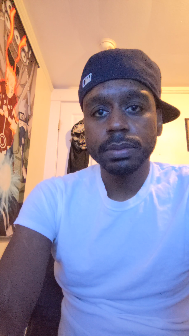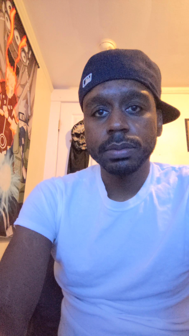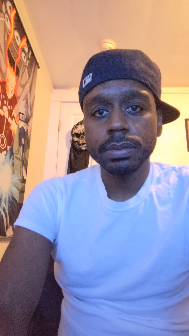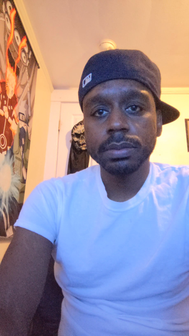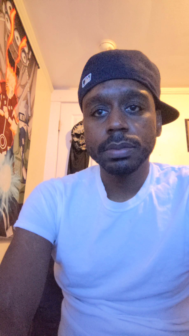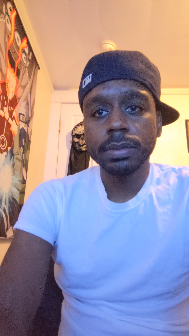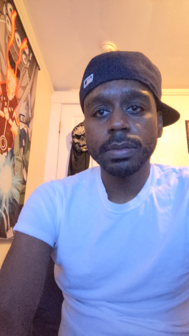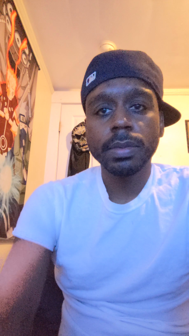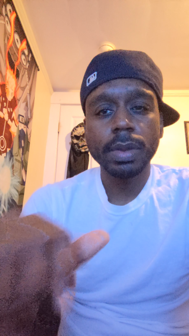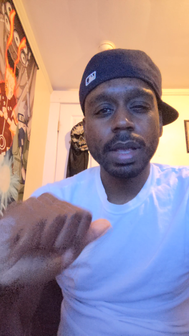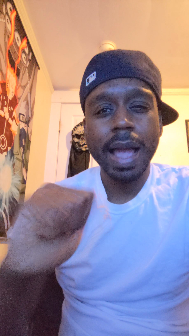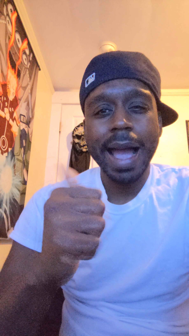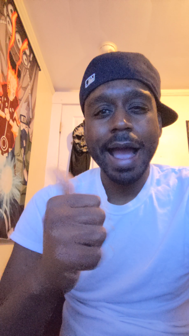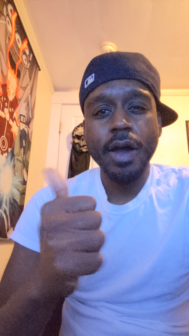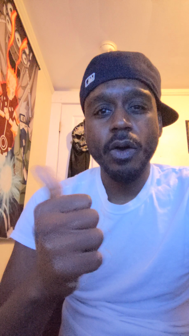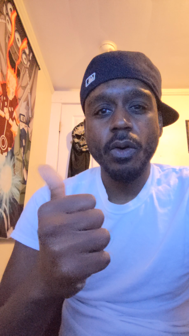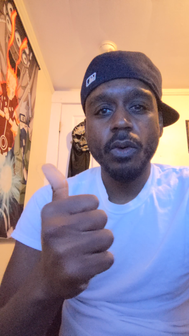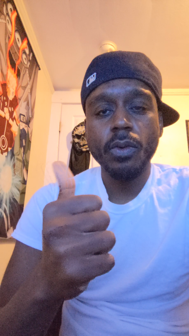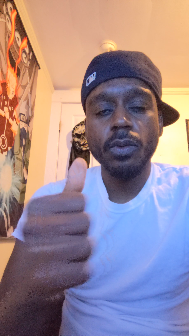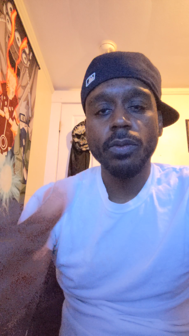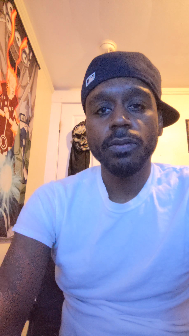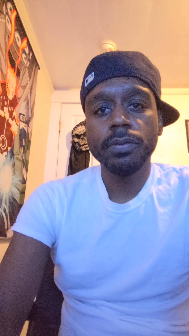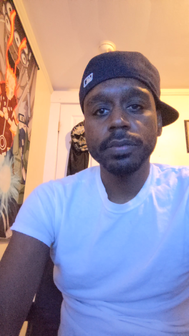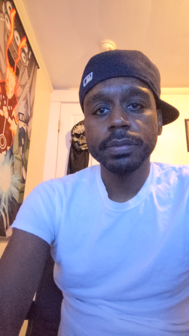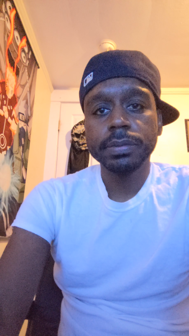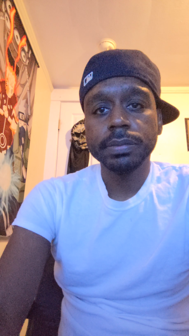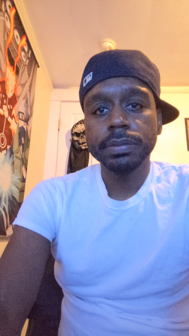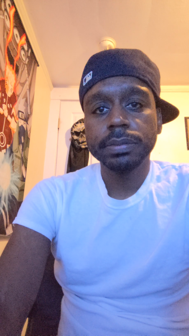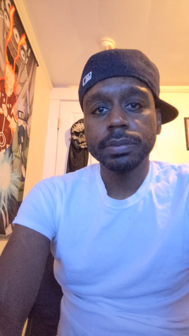how